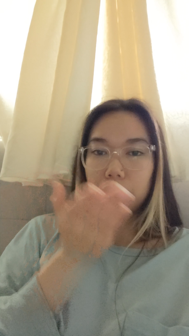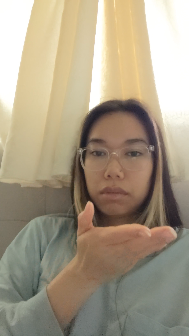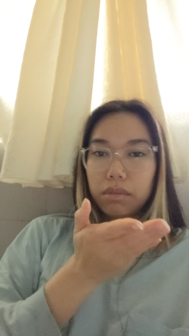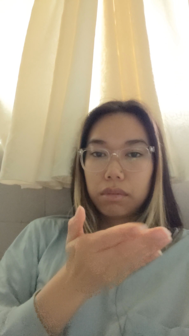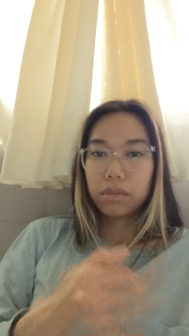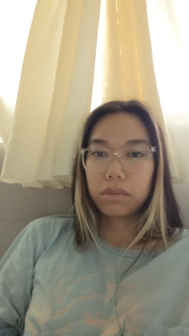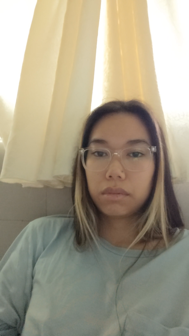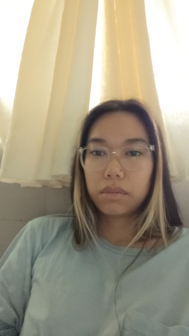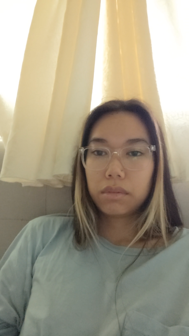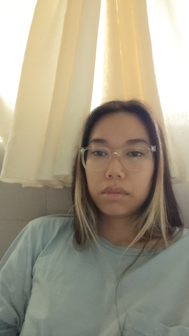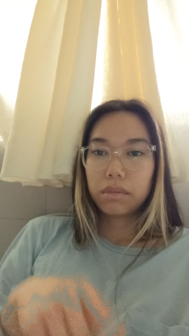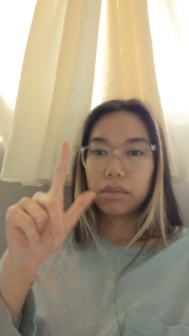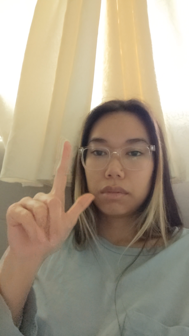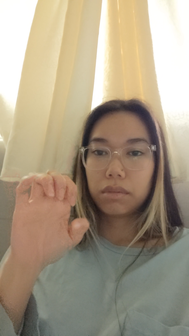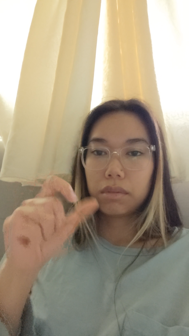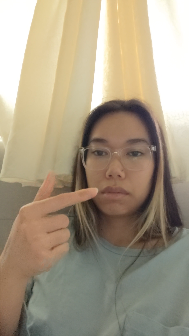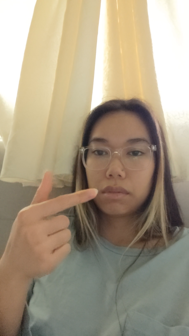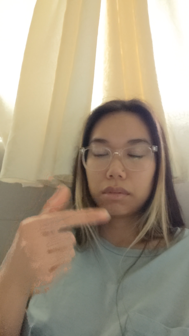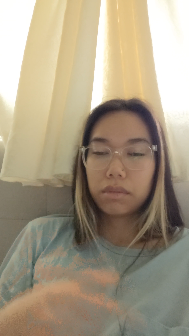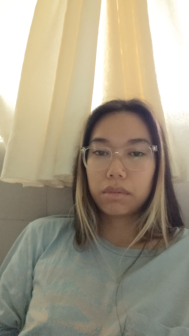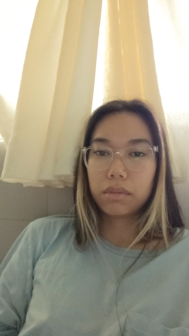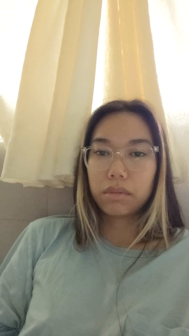leg